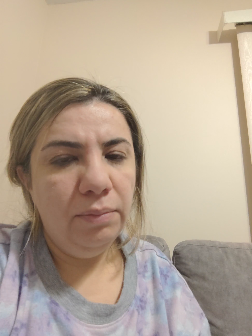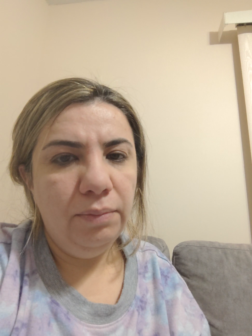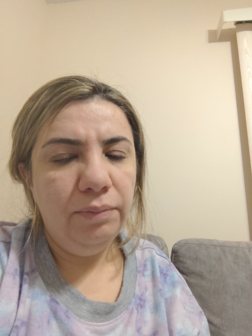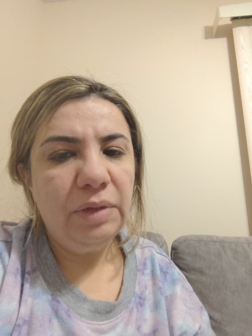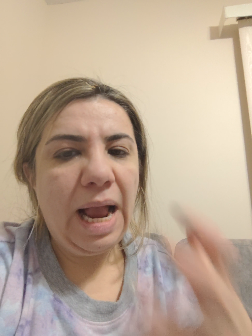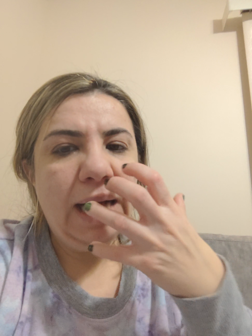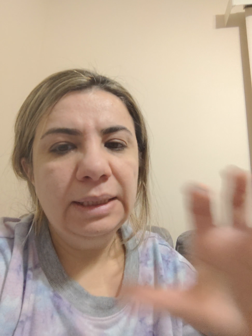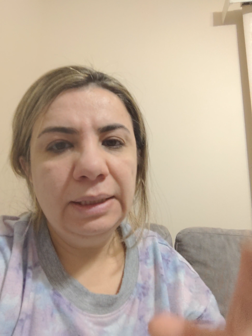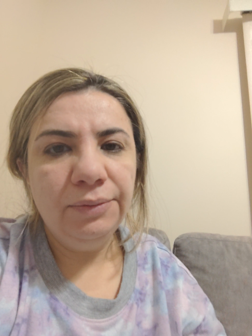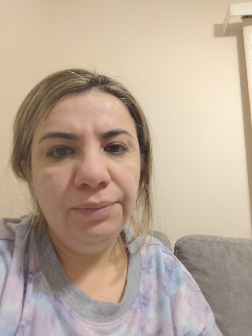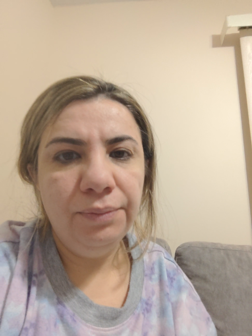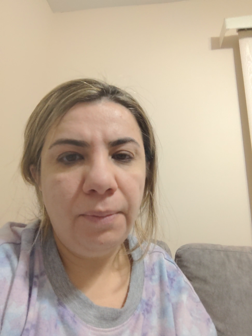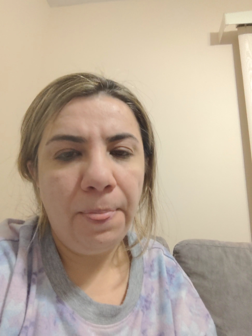hot